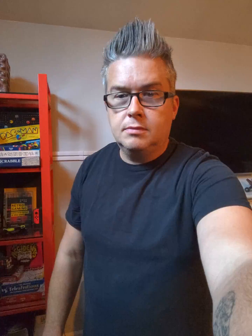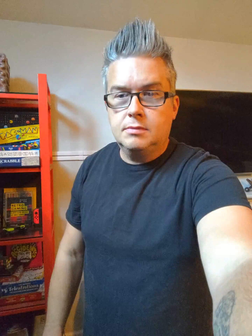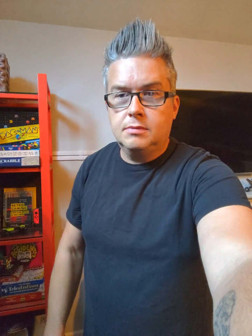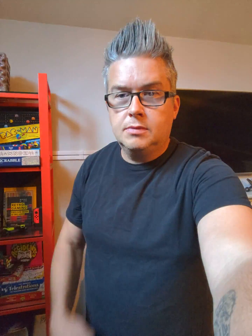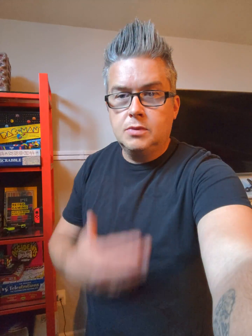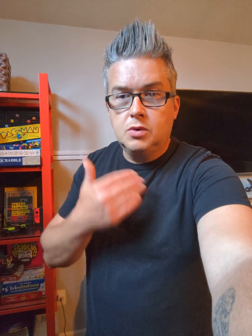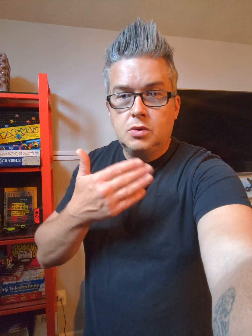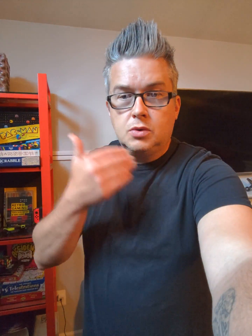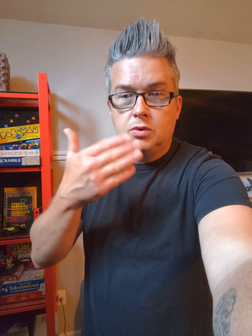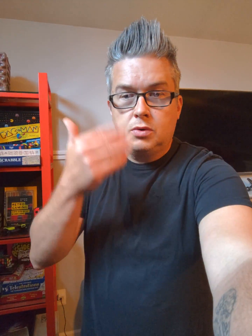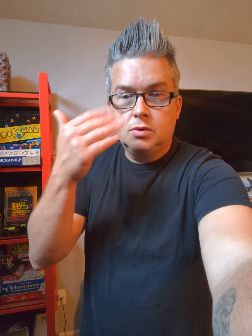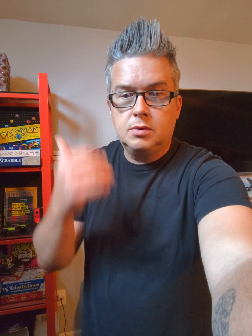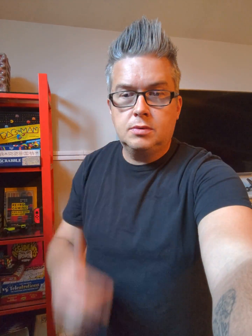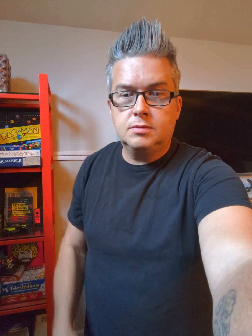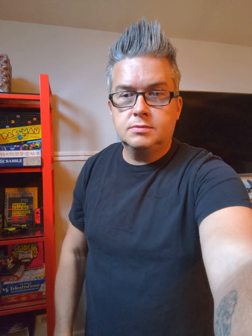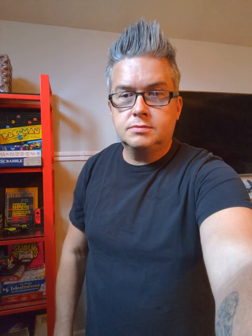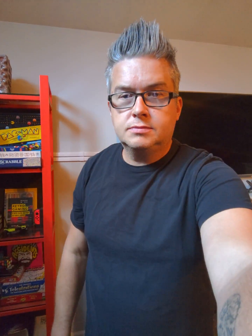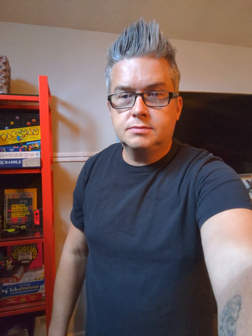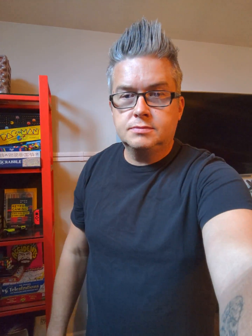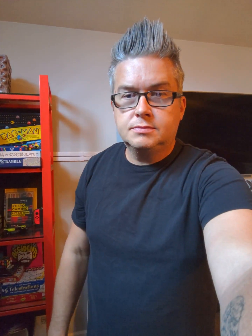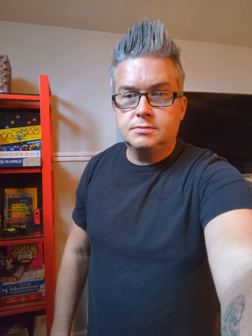butterfly